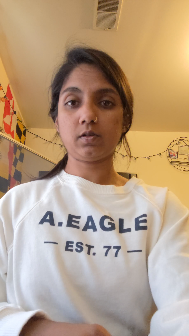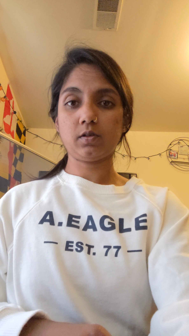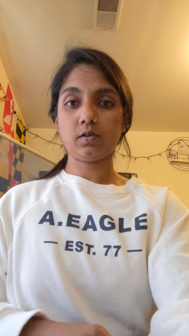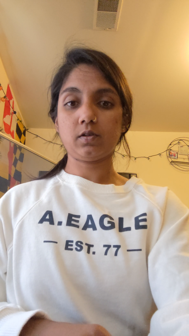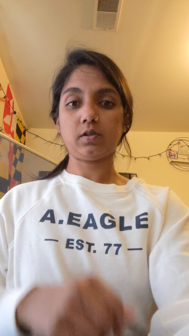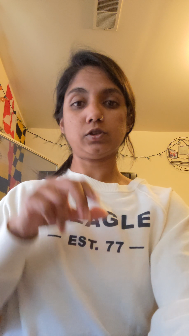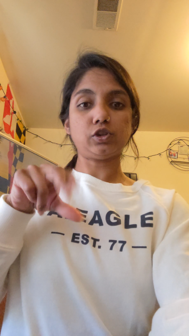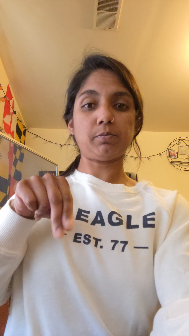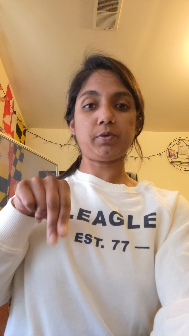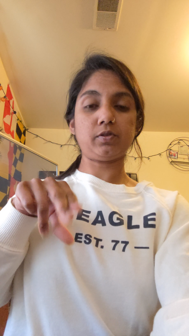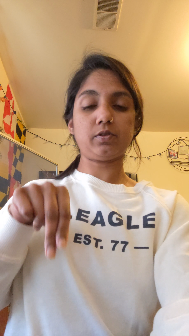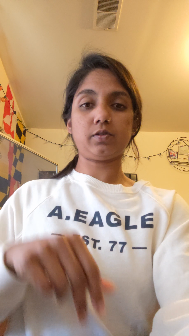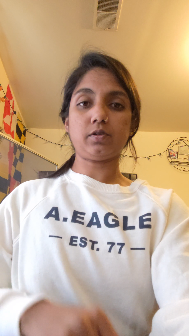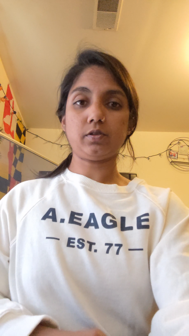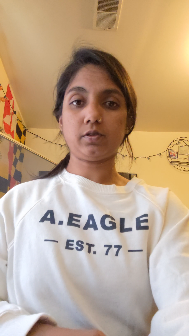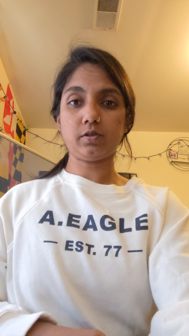diaper